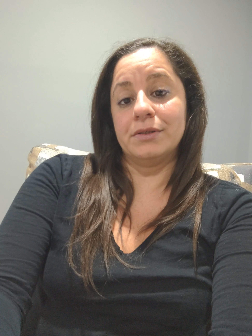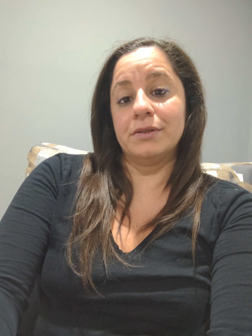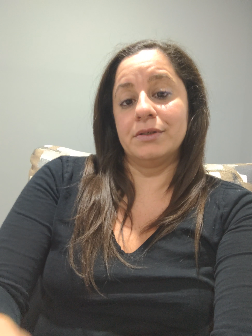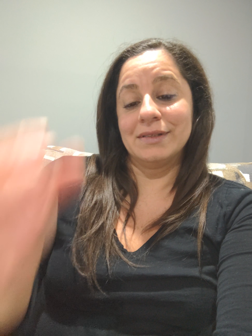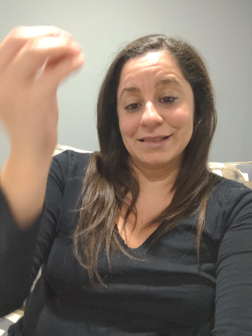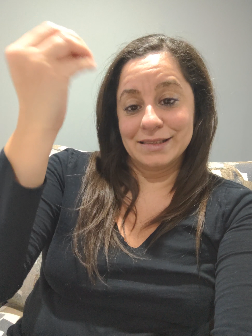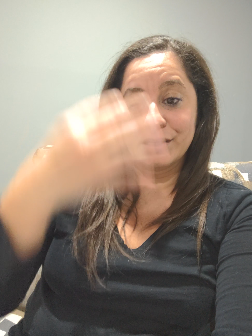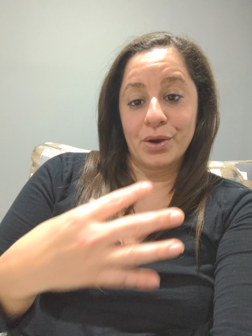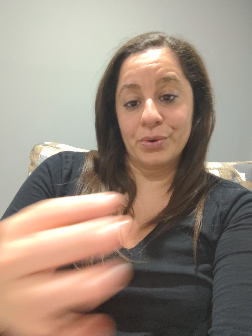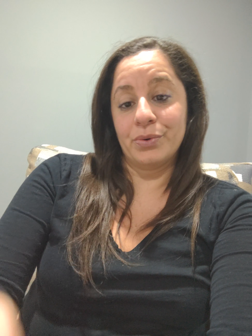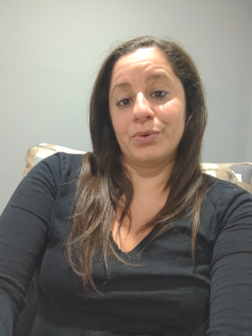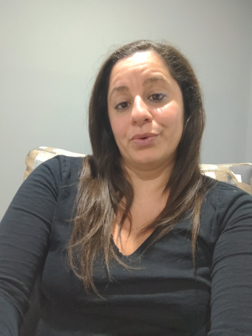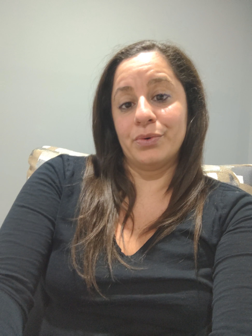shower